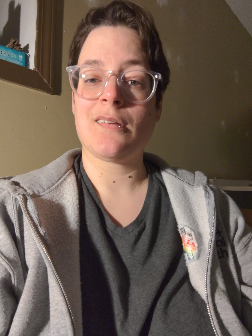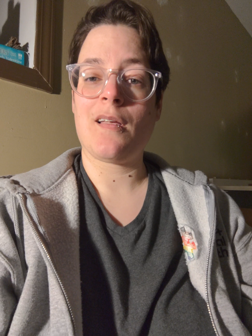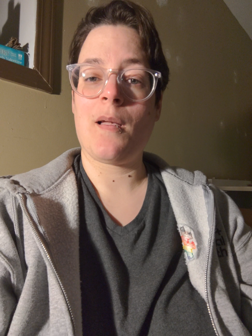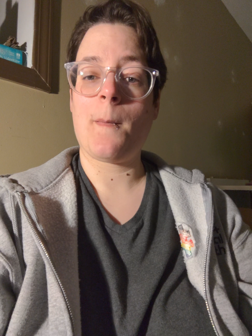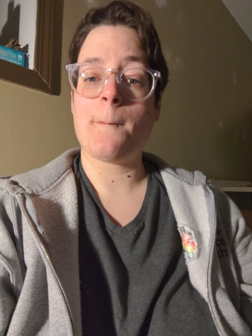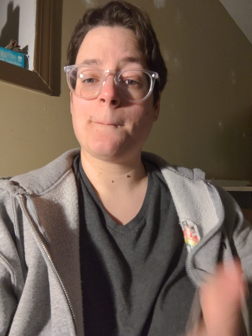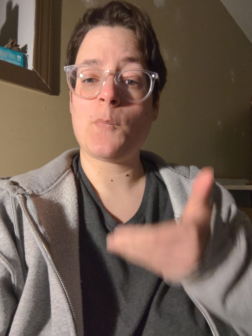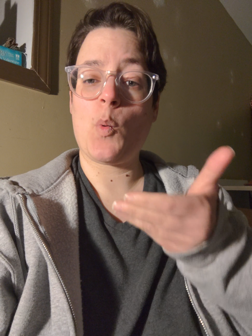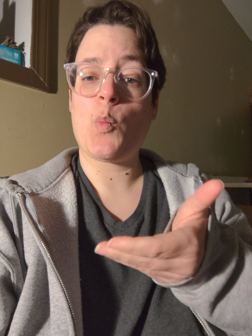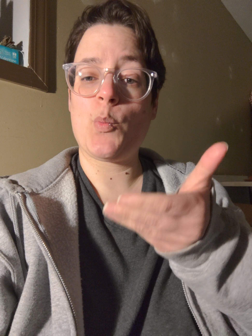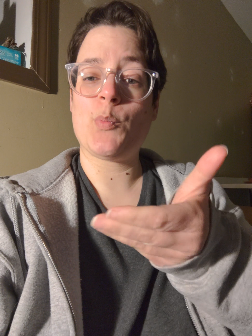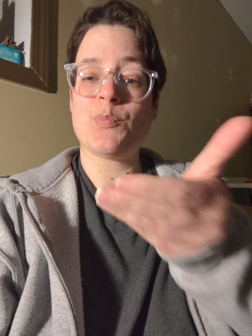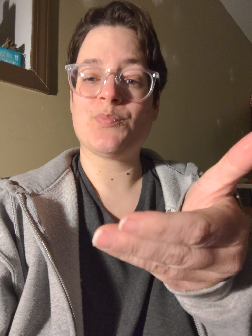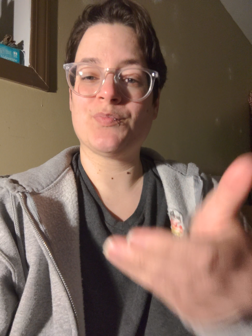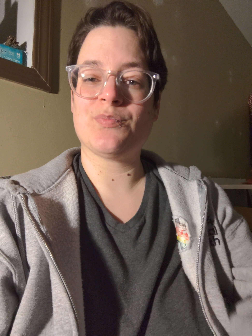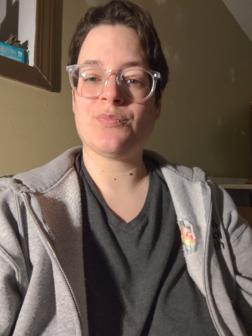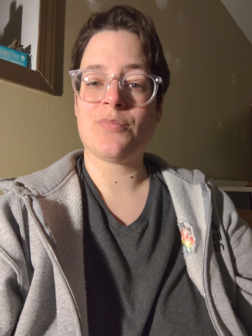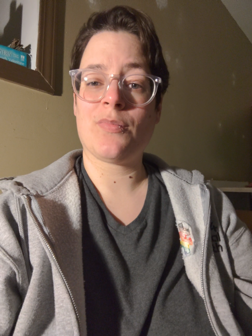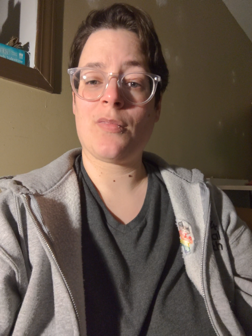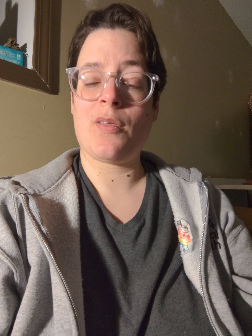boat